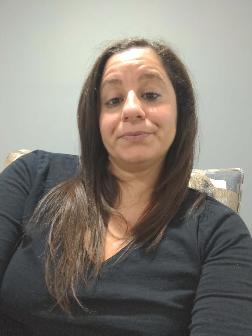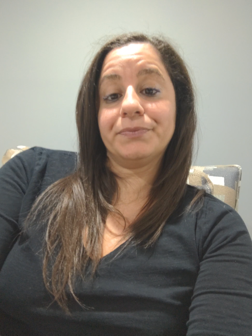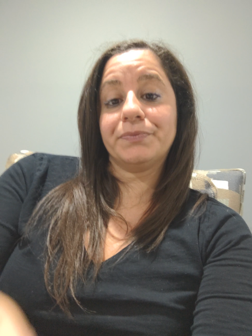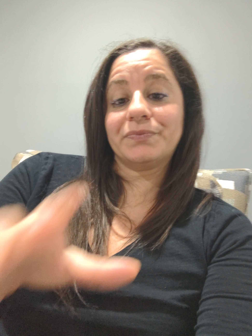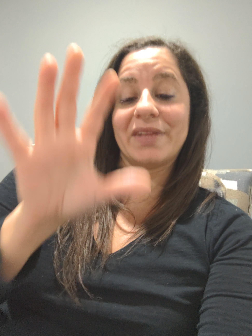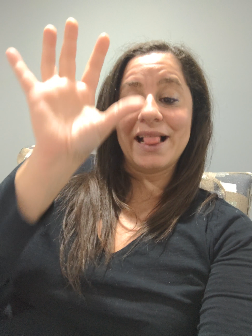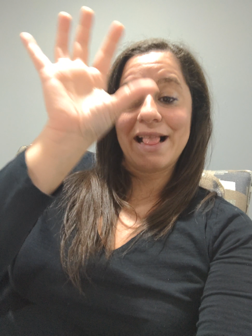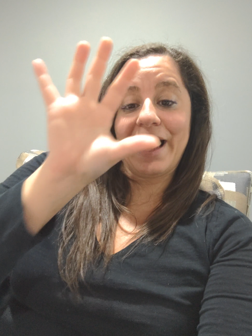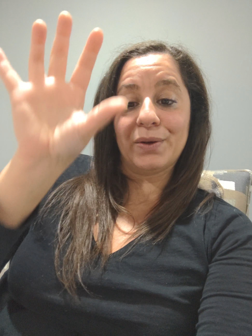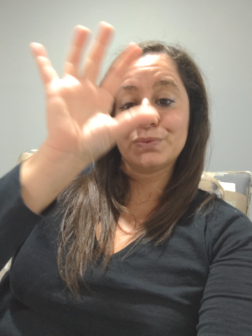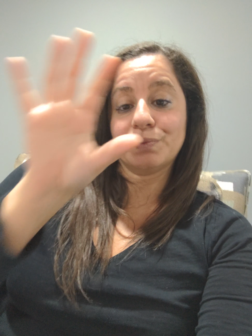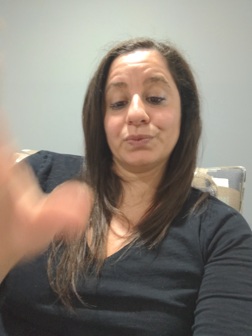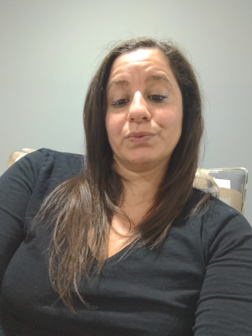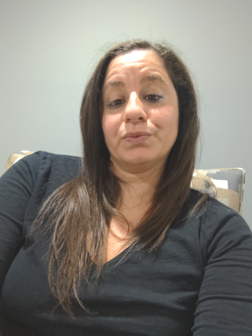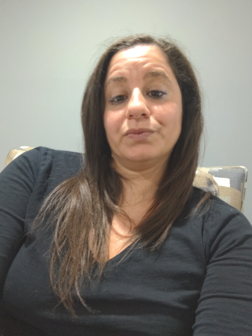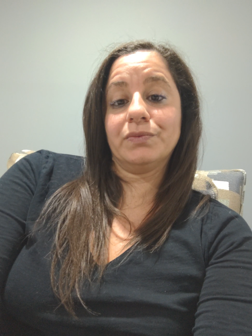cloud